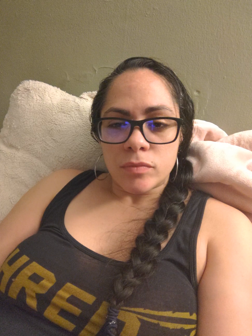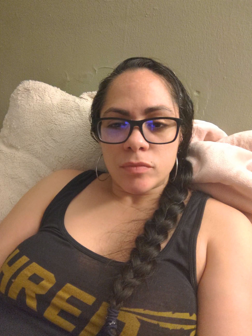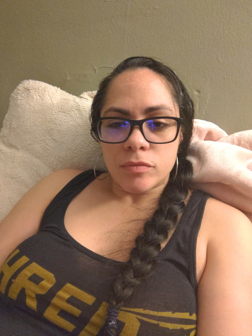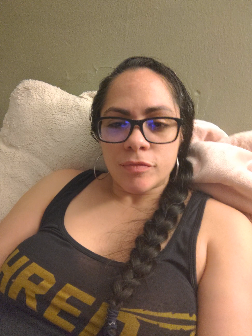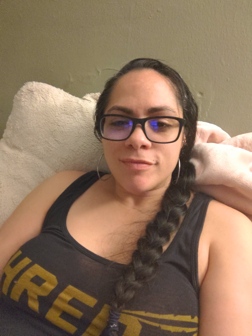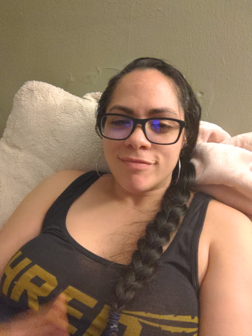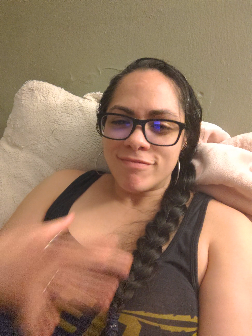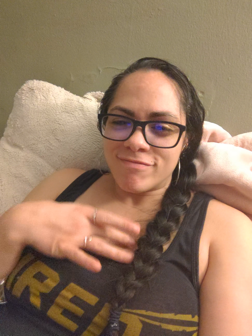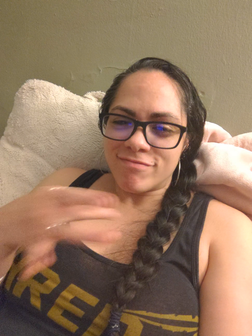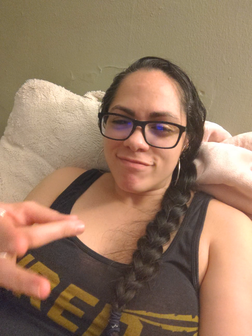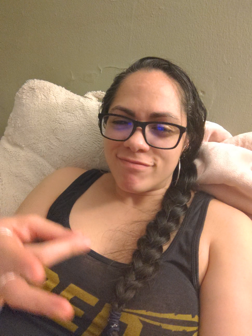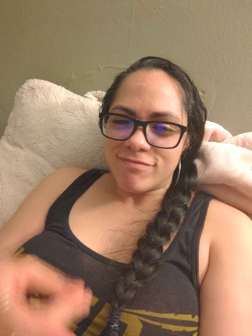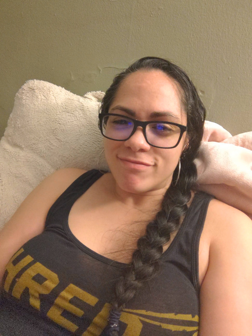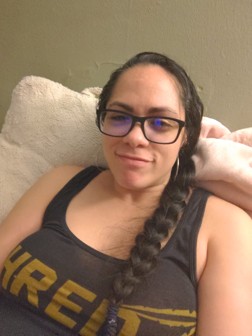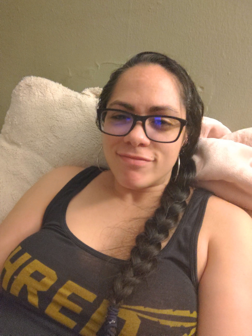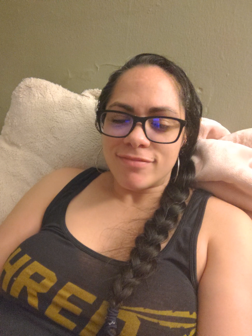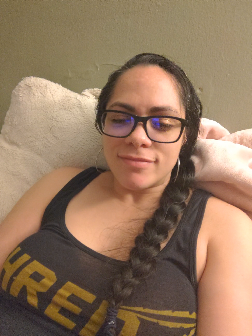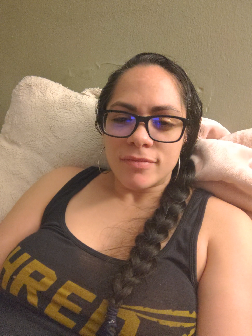like